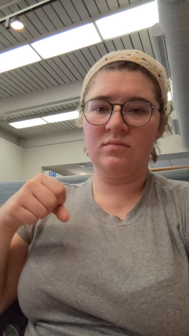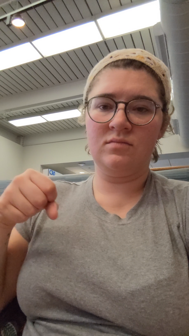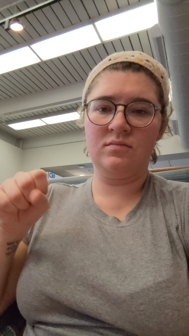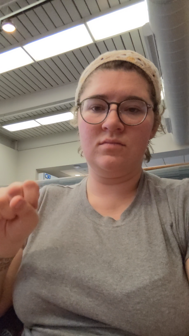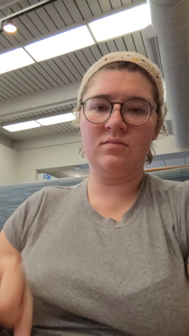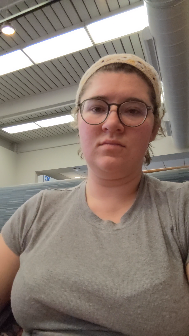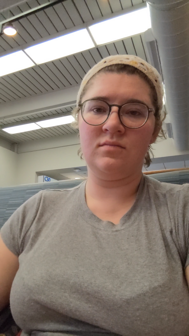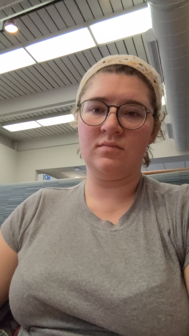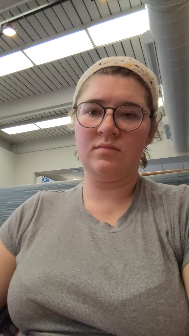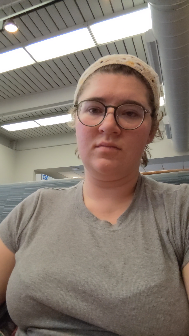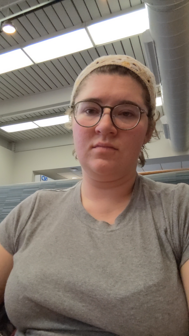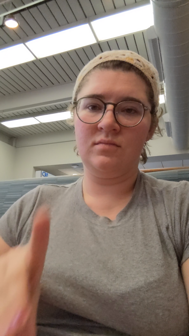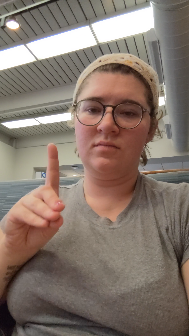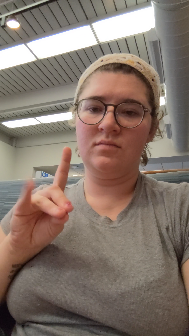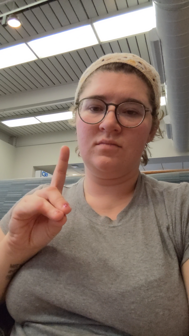did